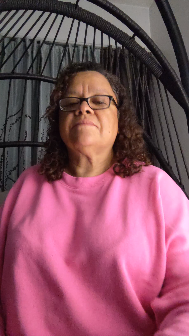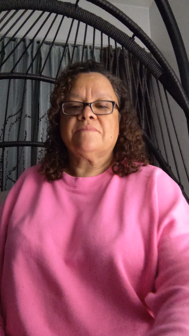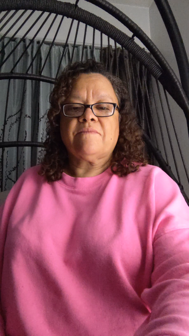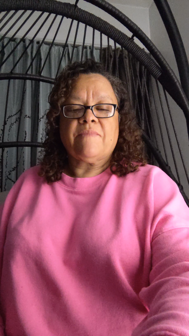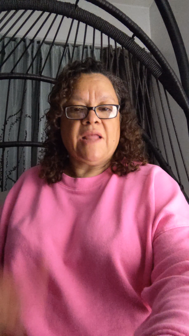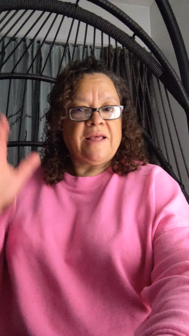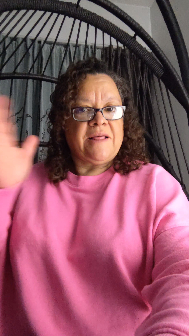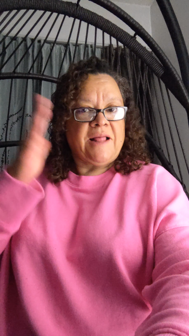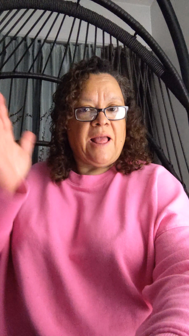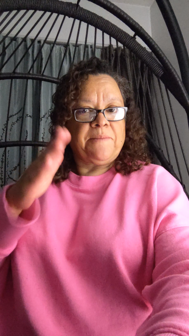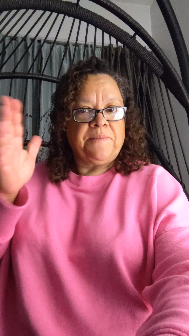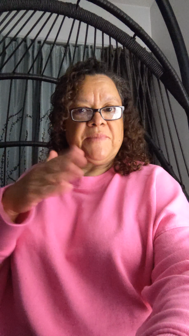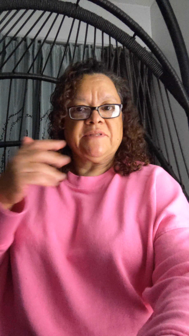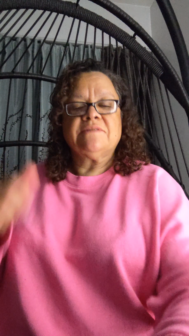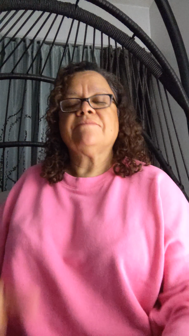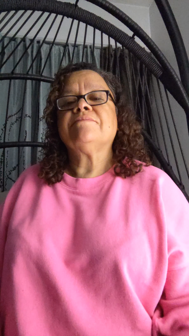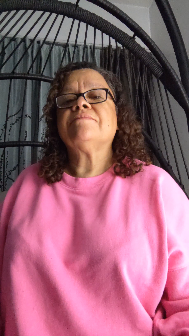clap